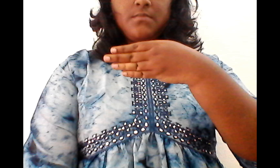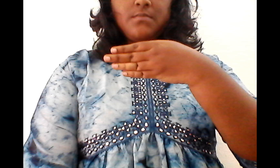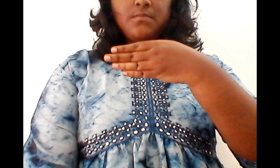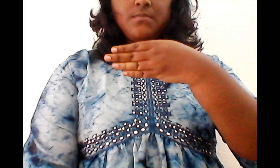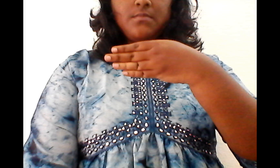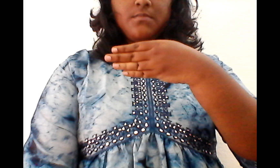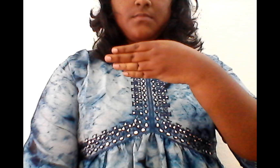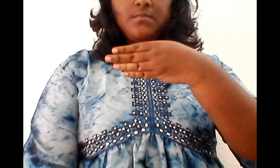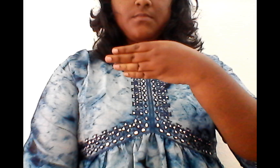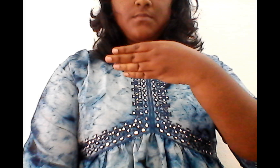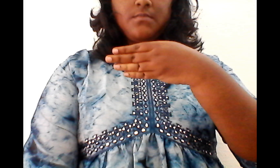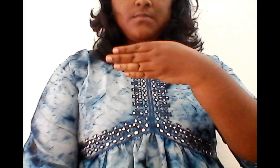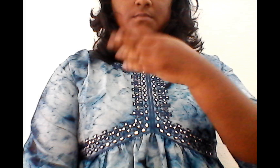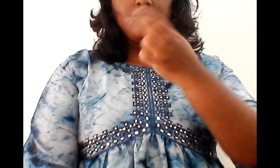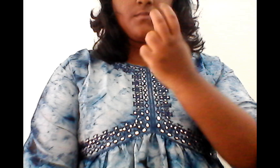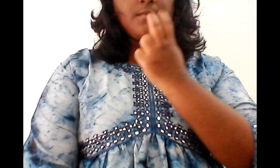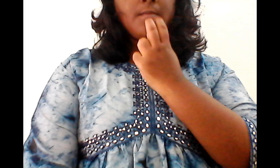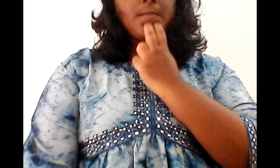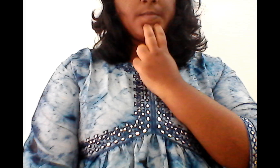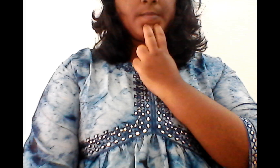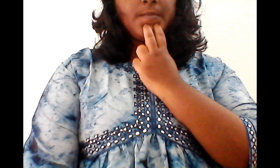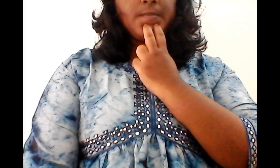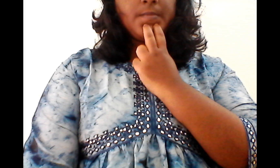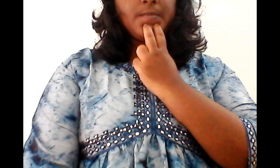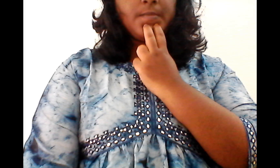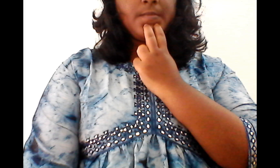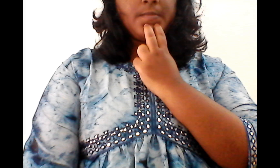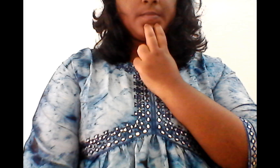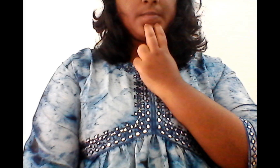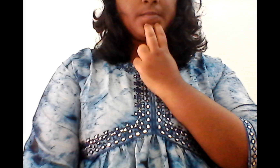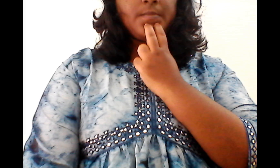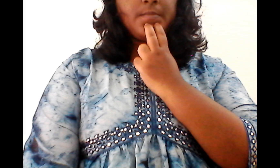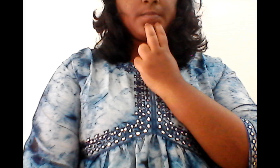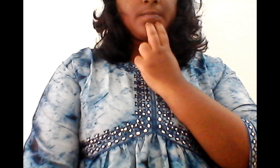അഃ